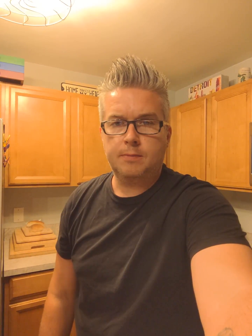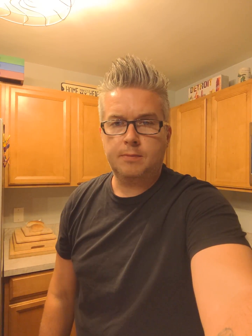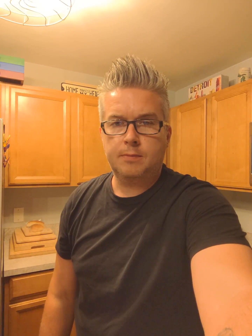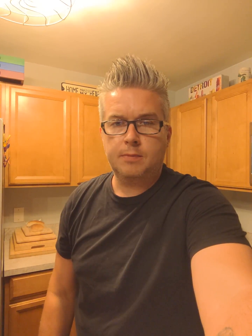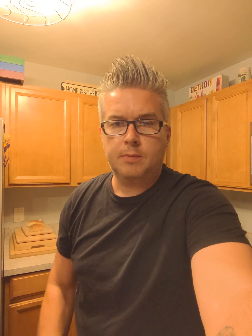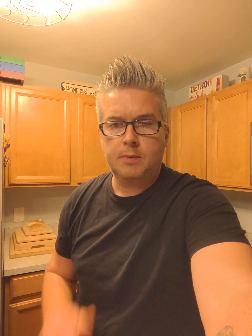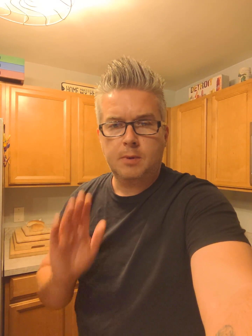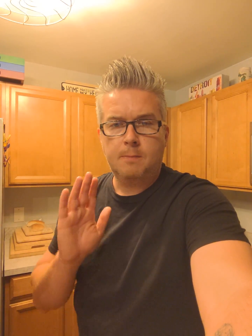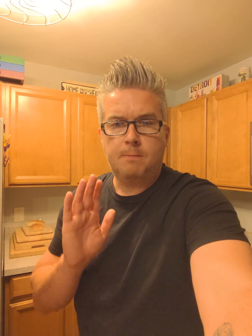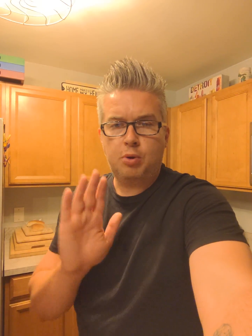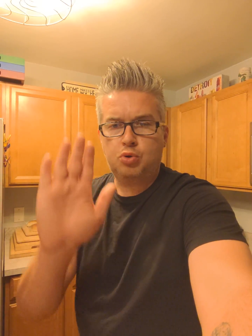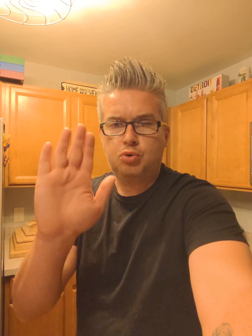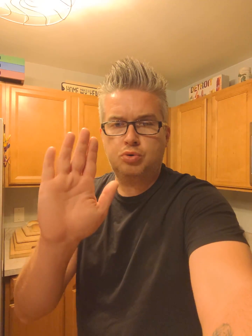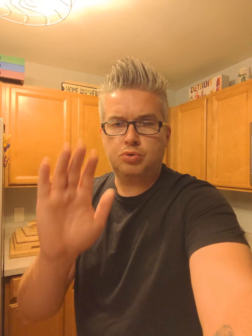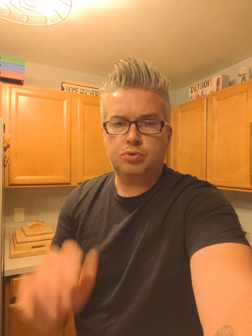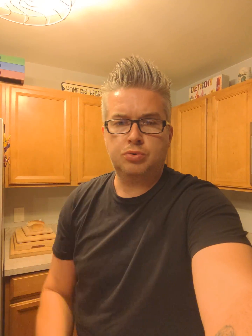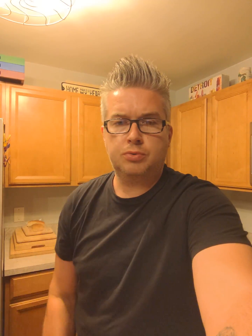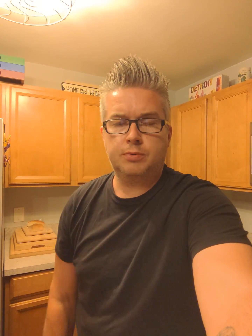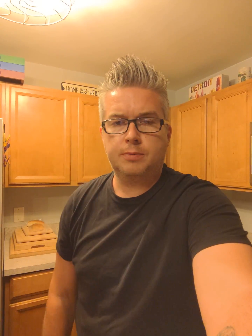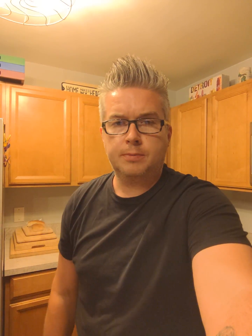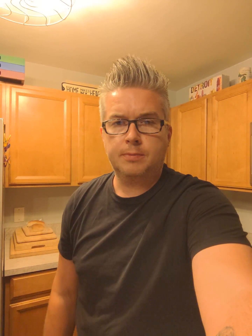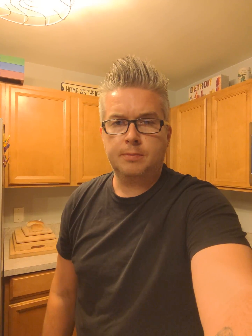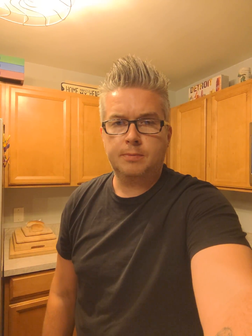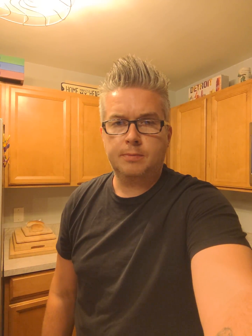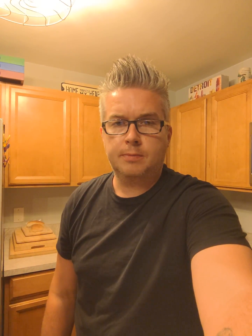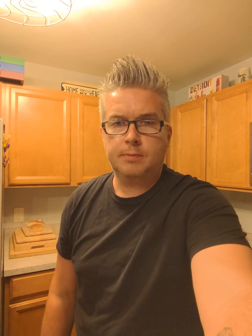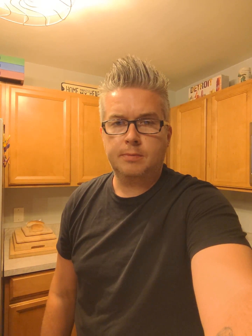push